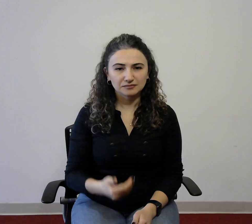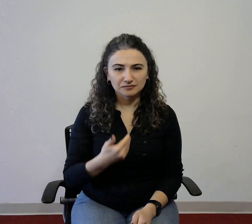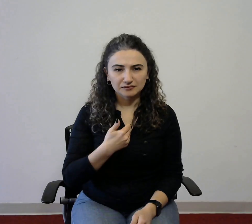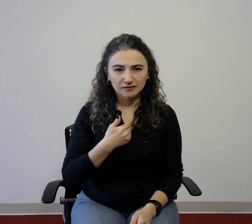mən